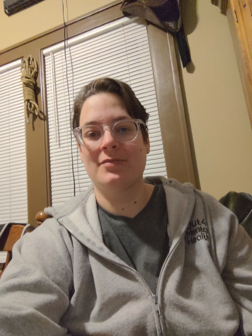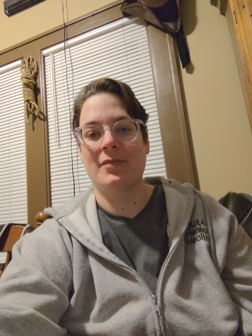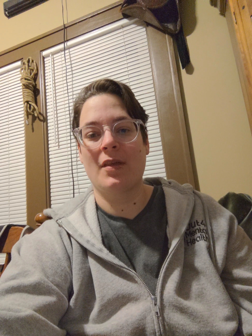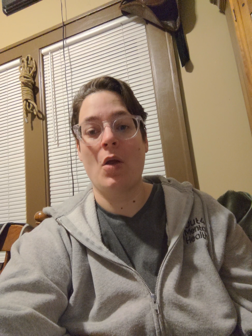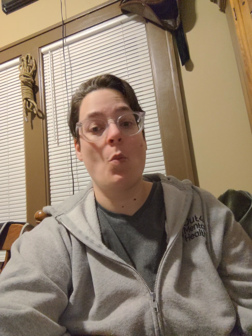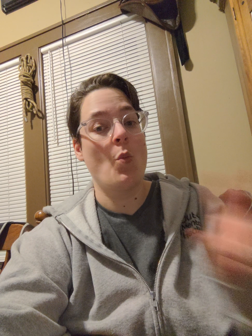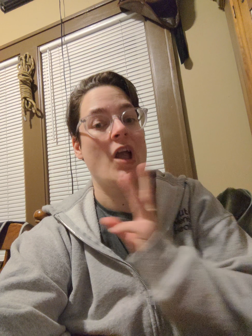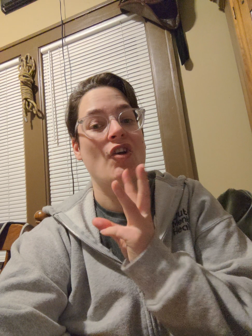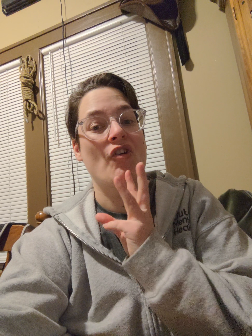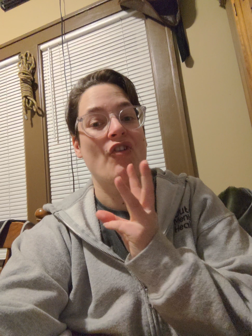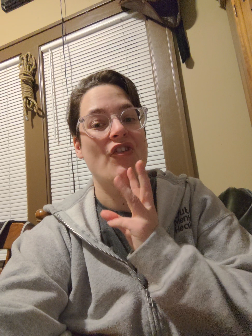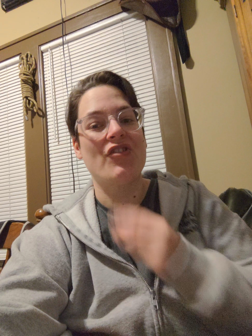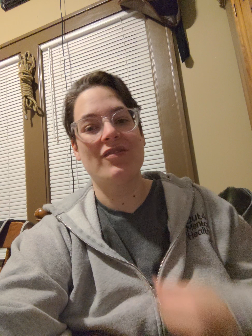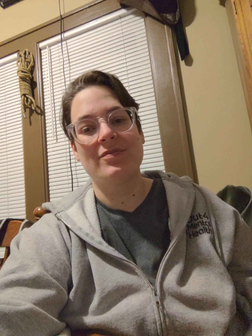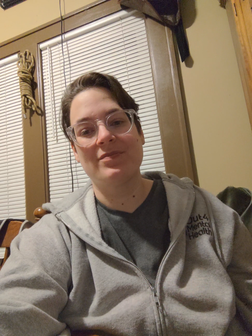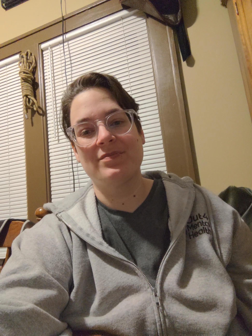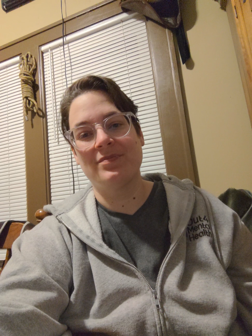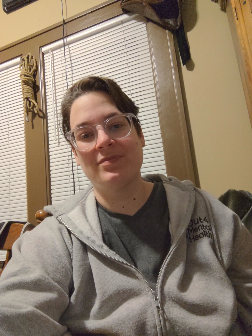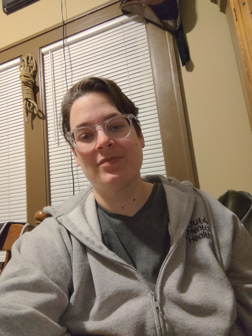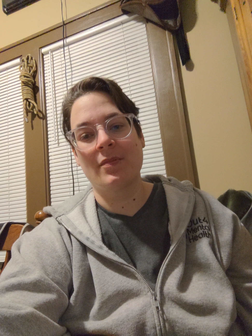water